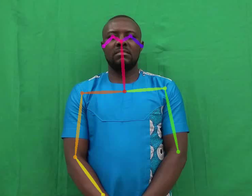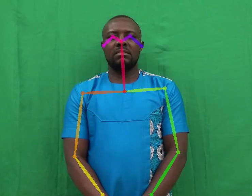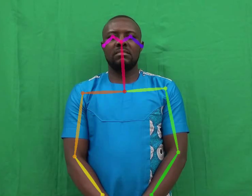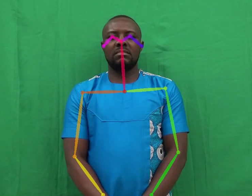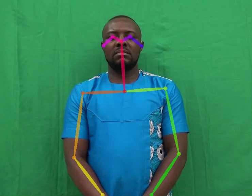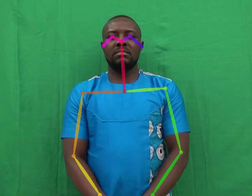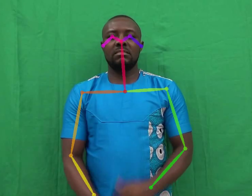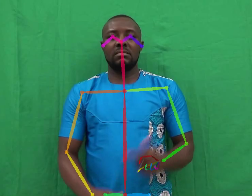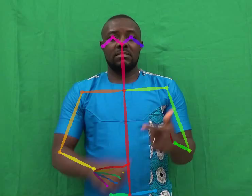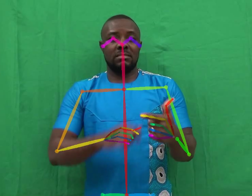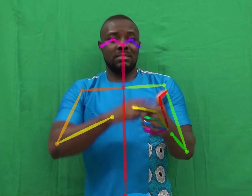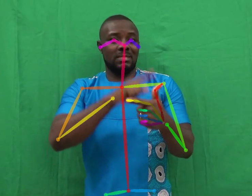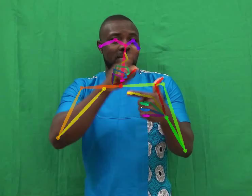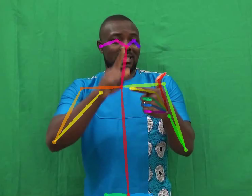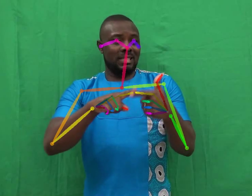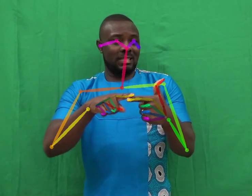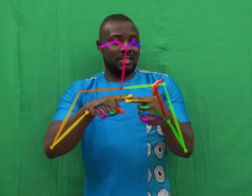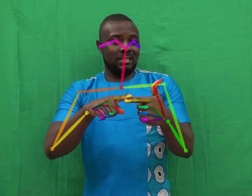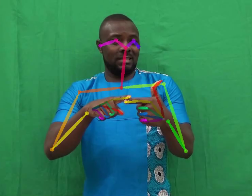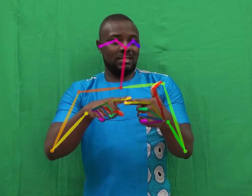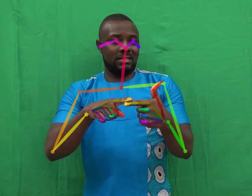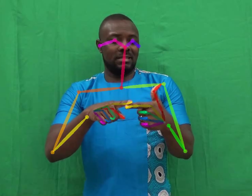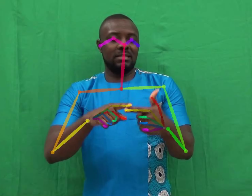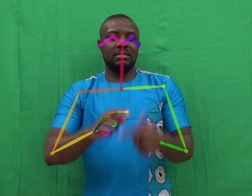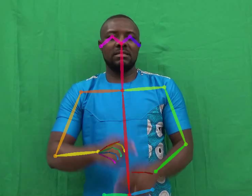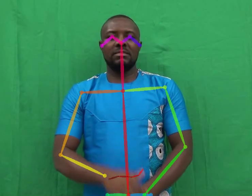second or next